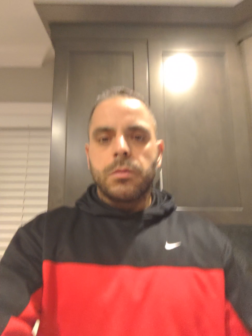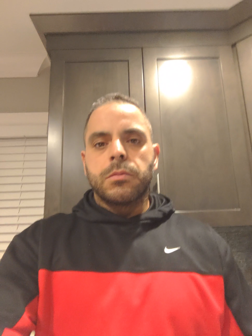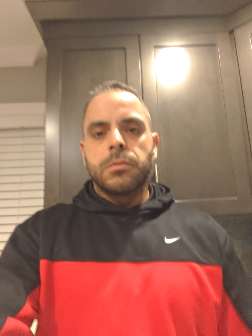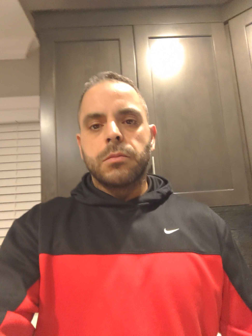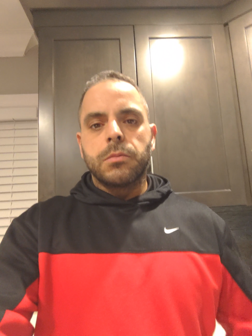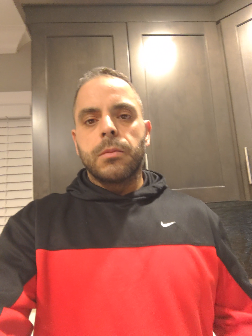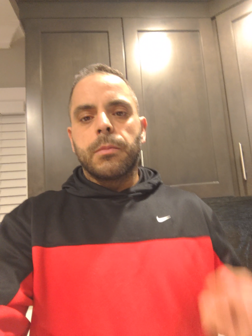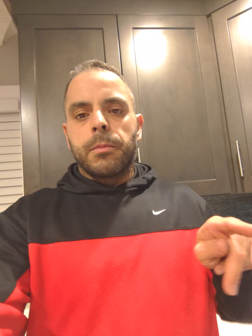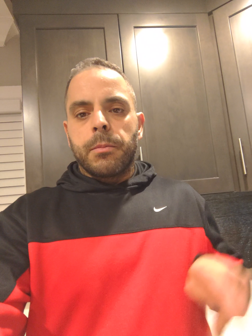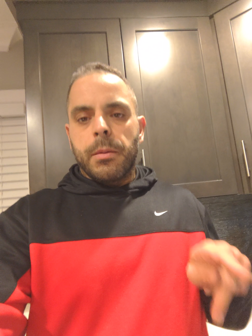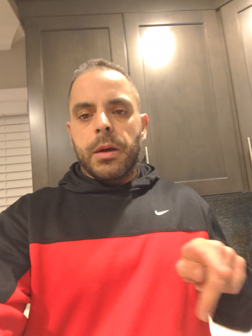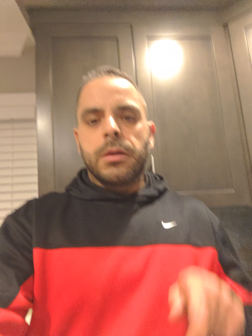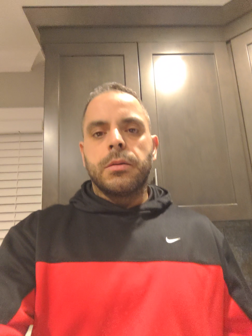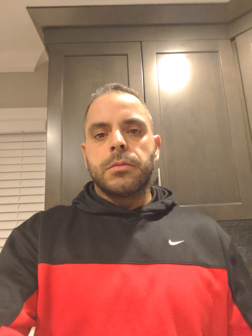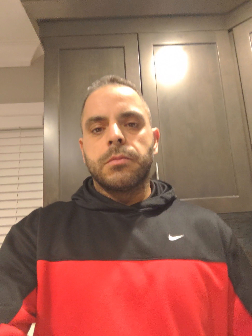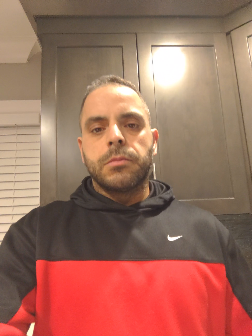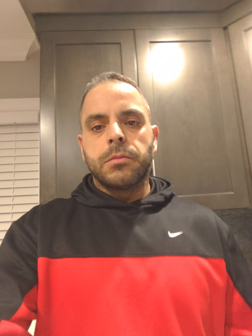puppy